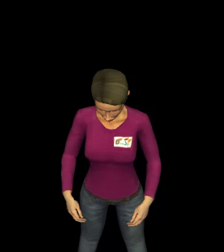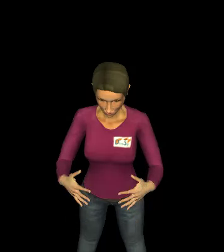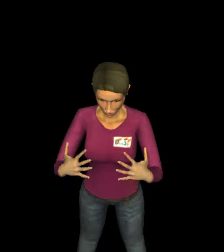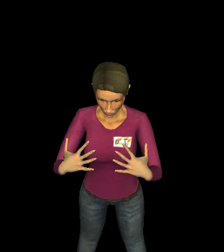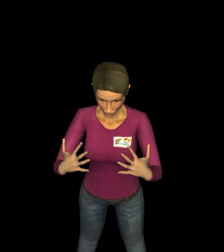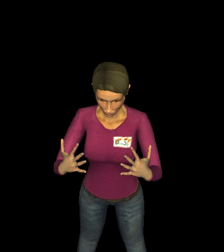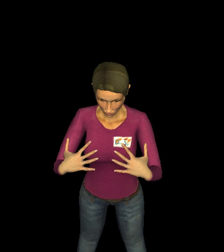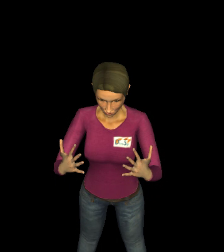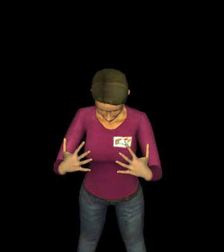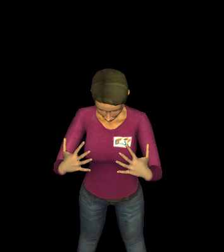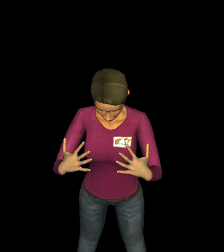هواء